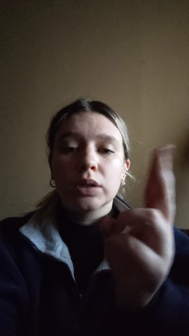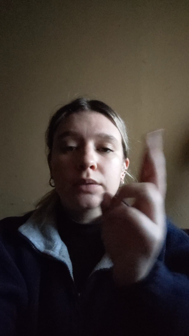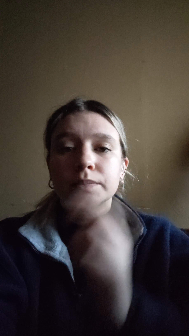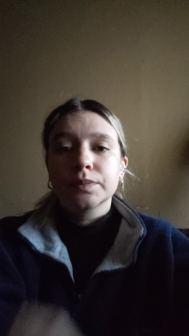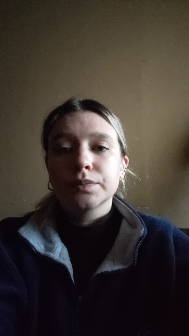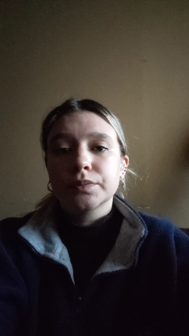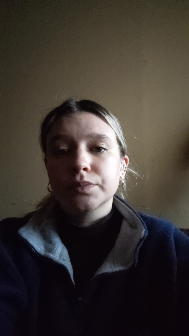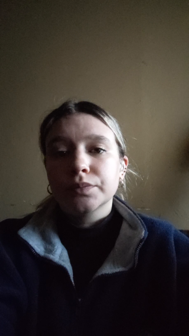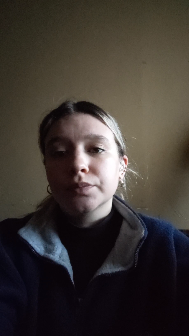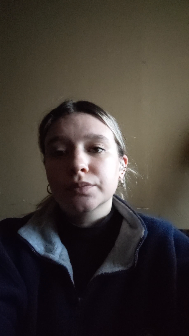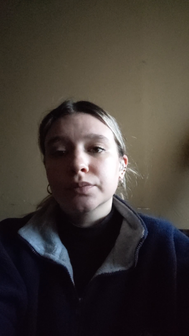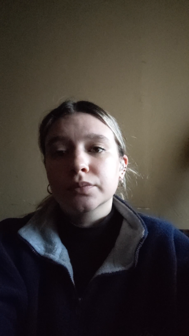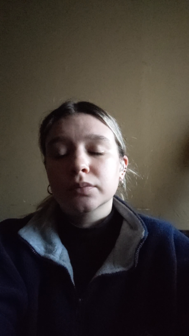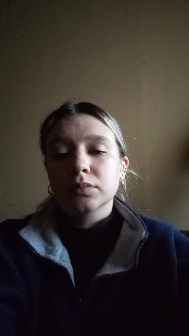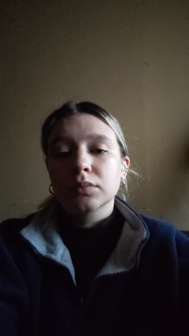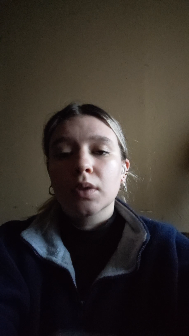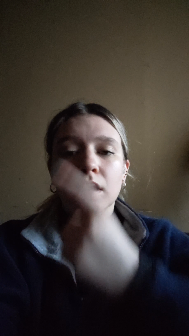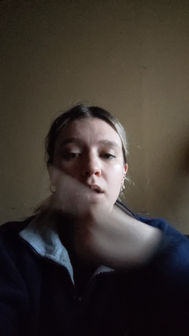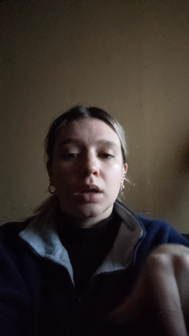cut